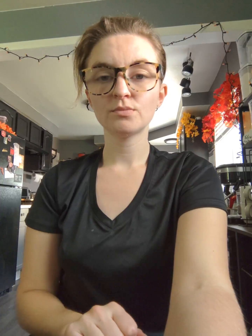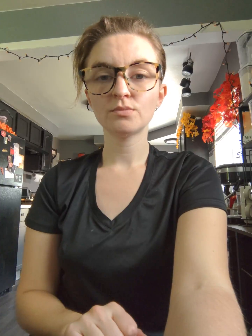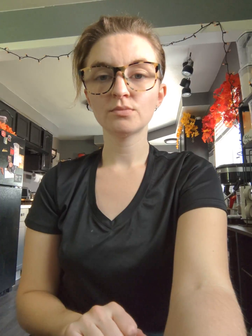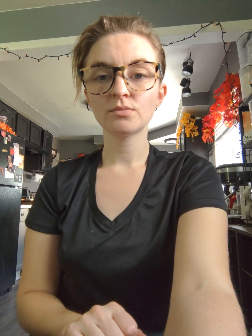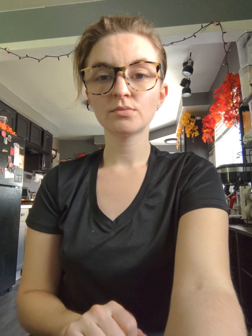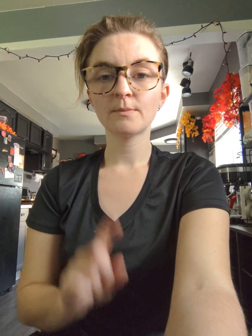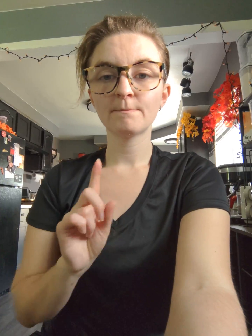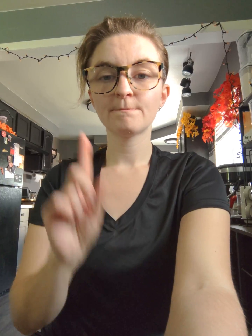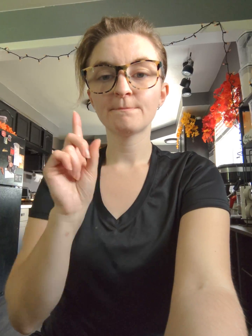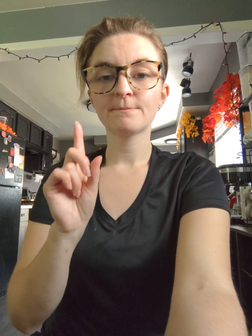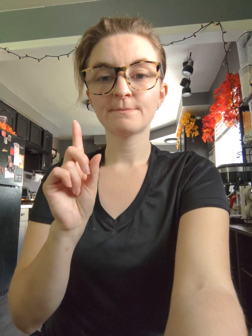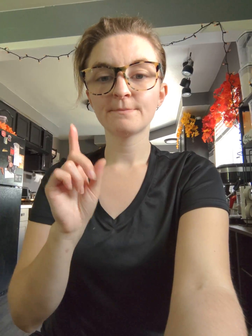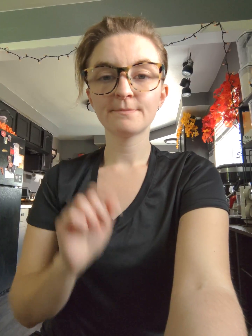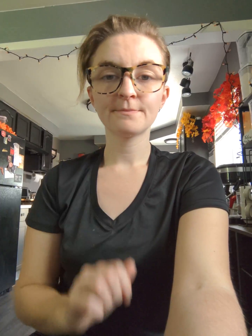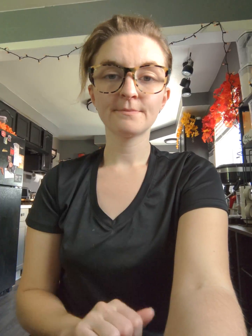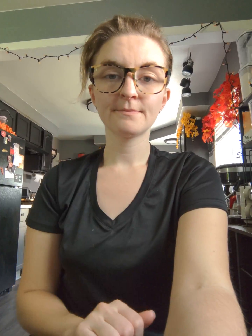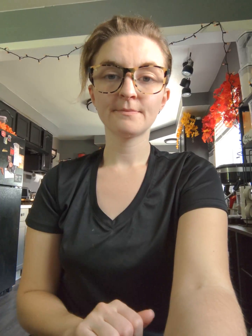bump